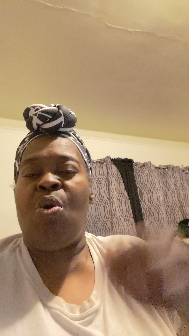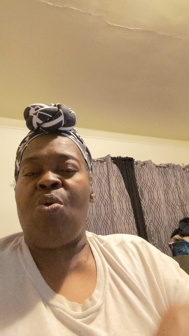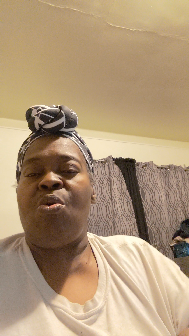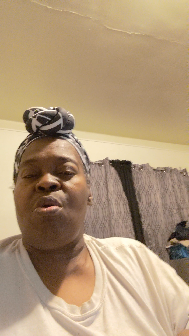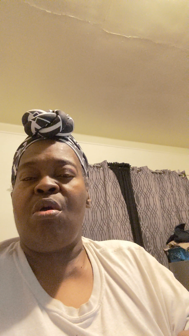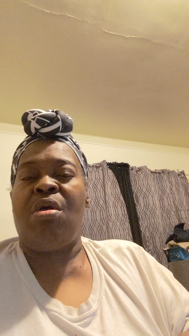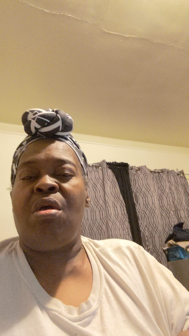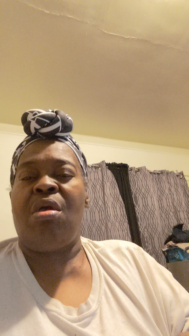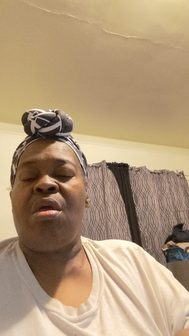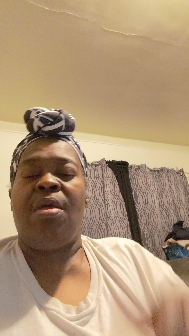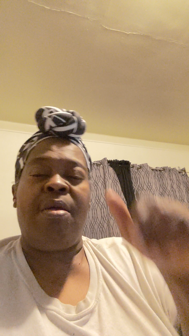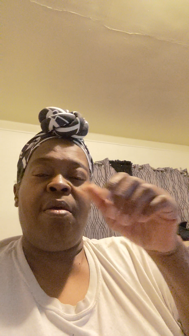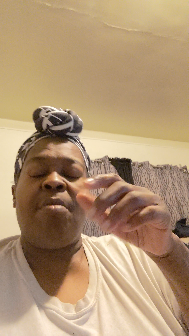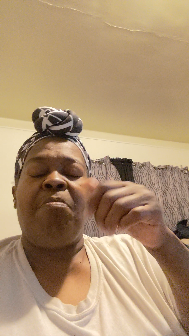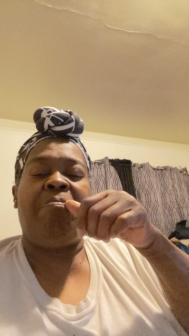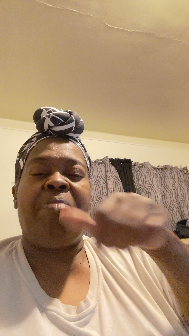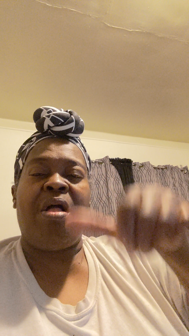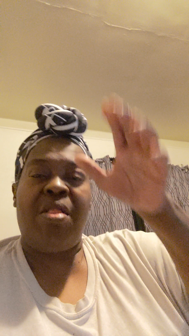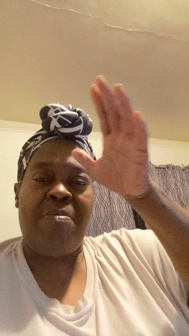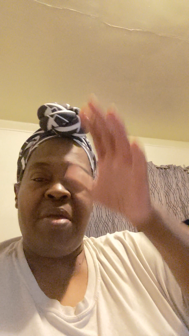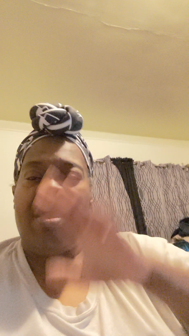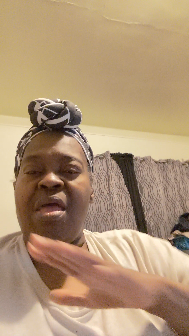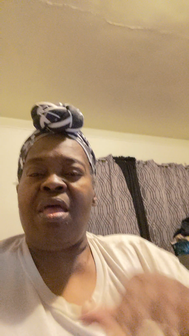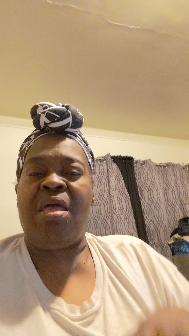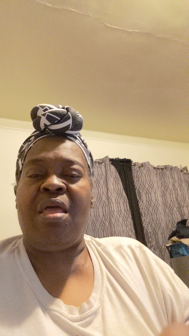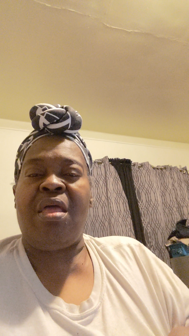mailman